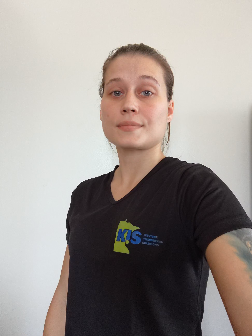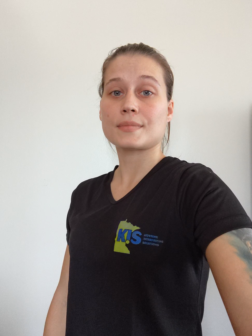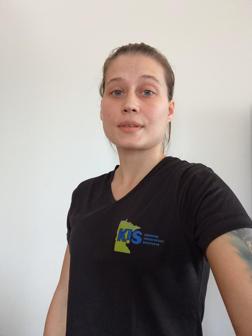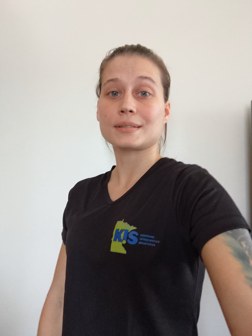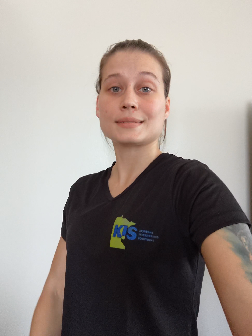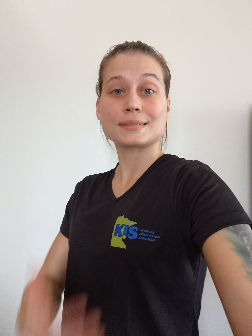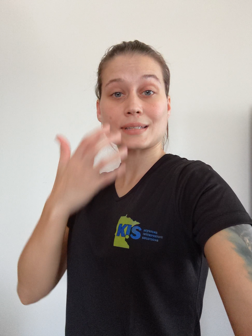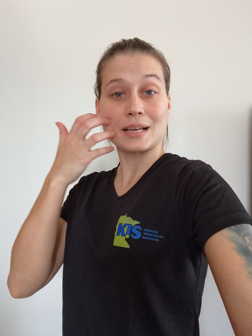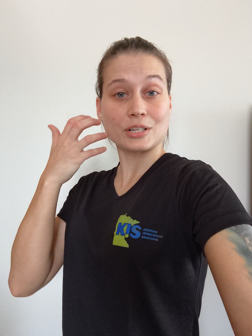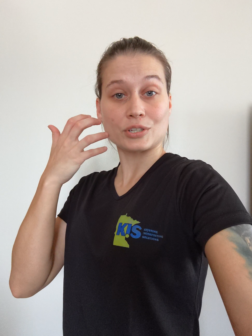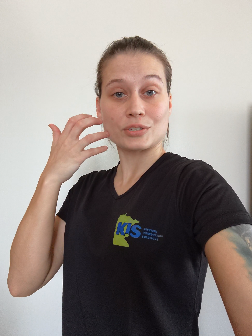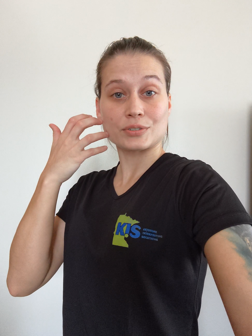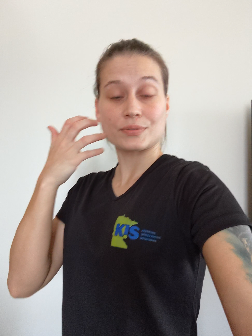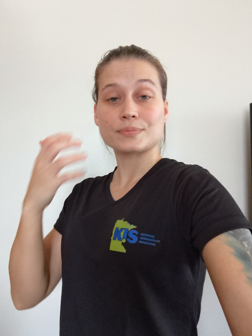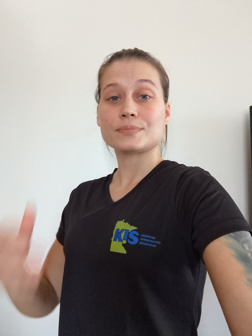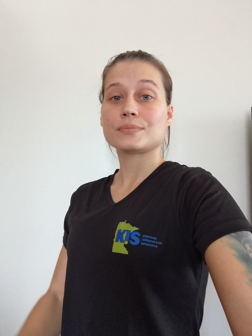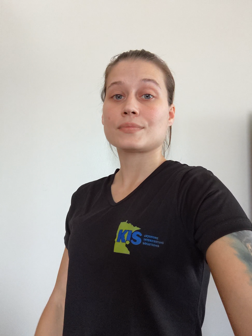tiger